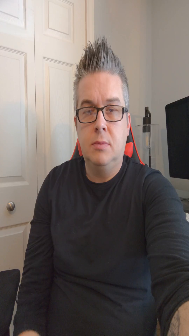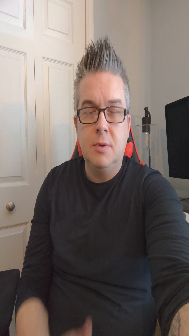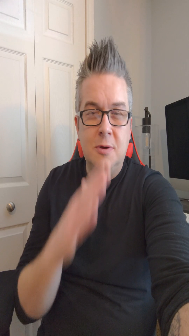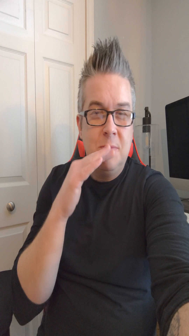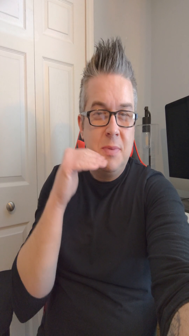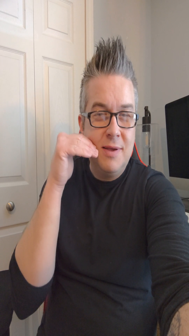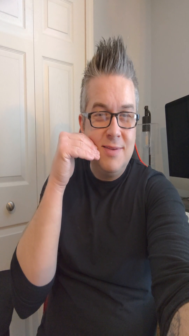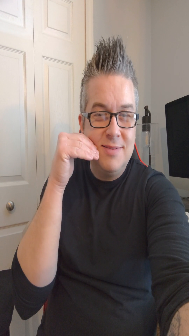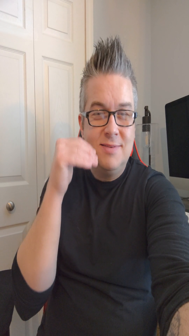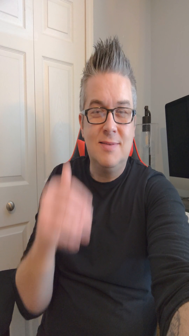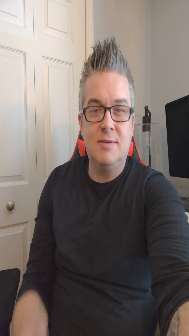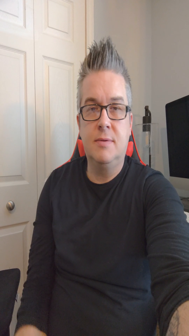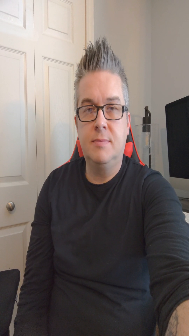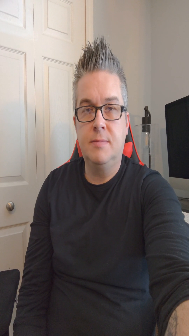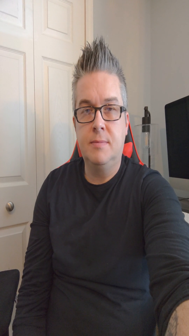smile